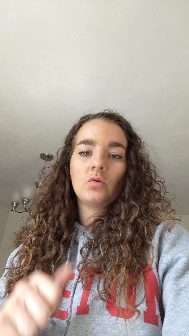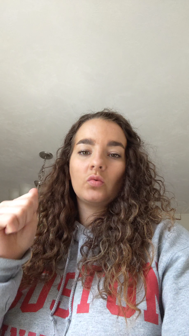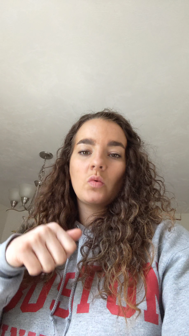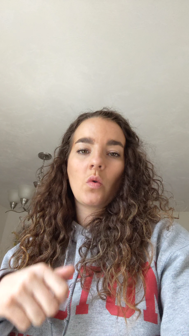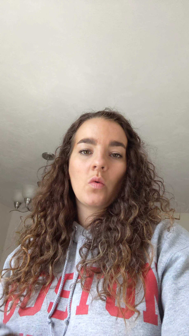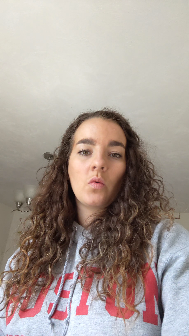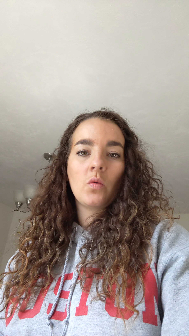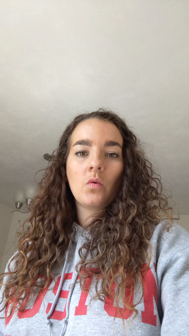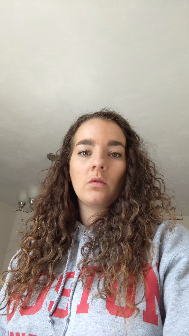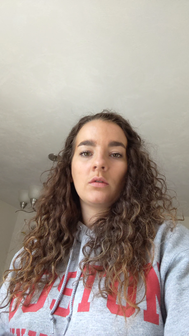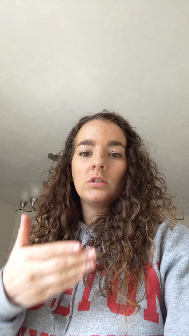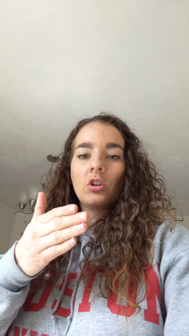share